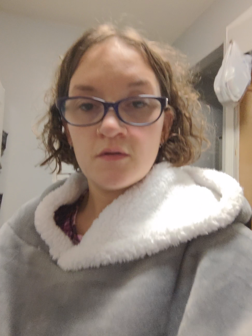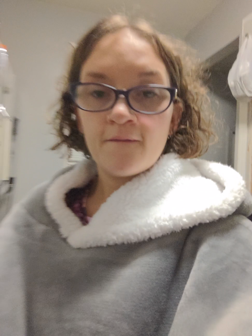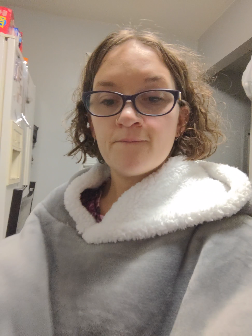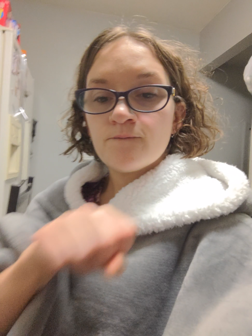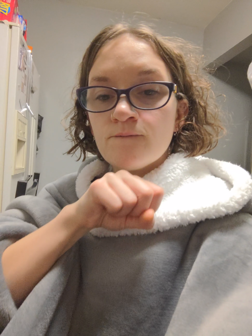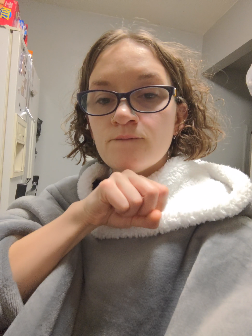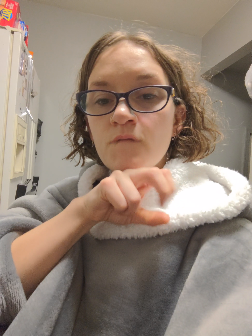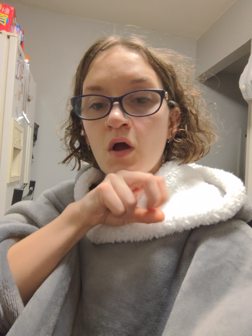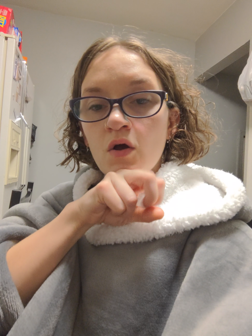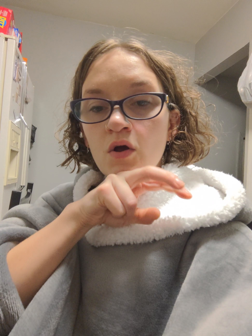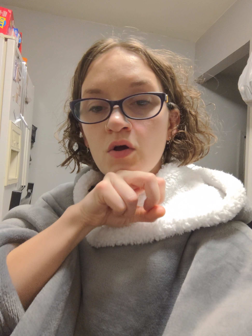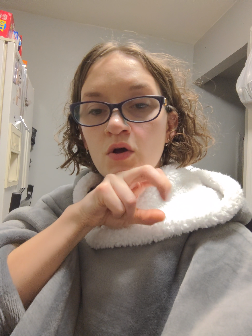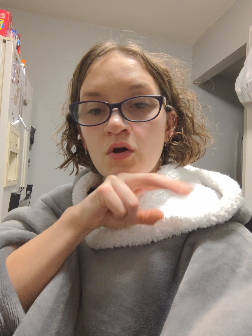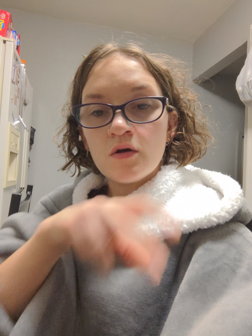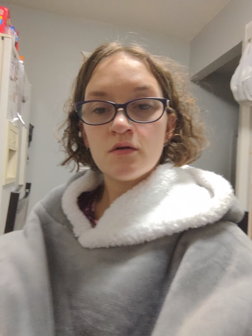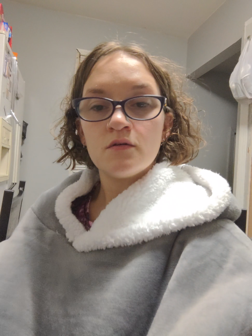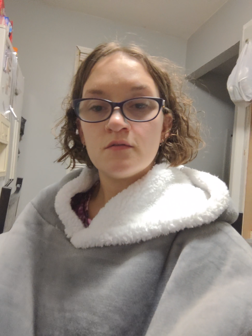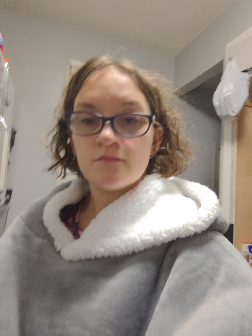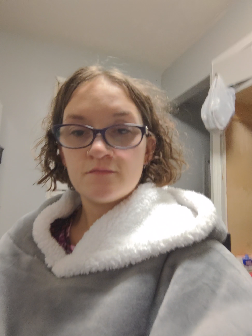frog